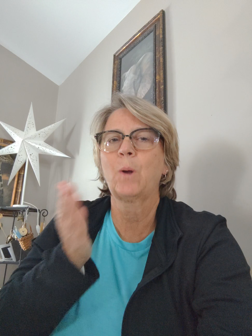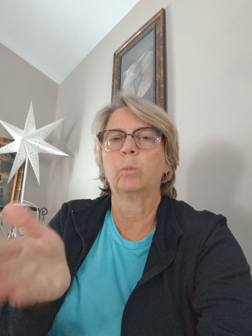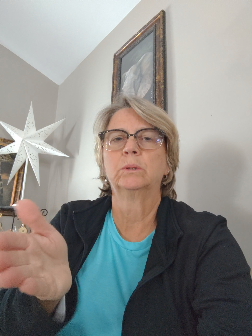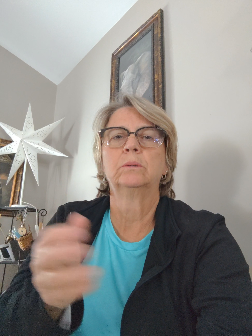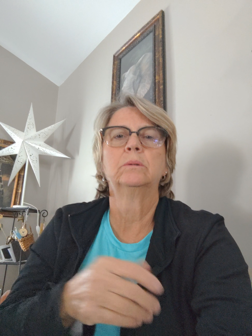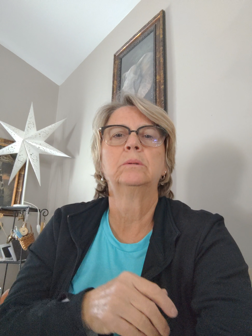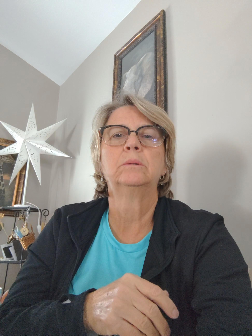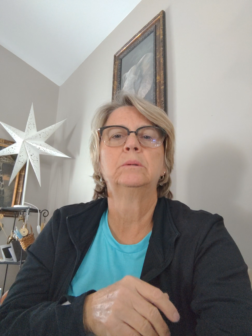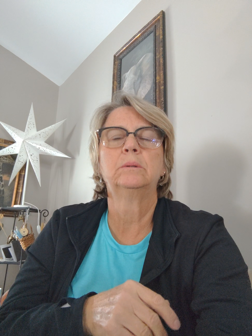boat